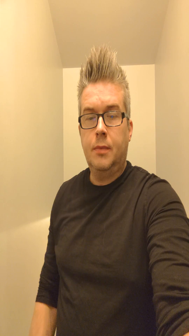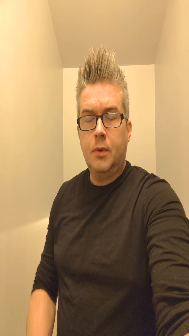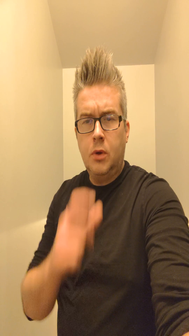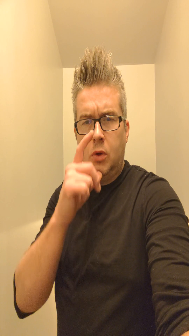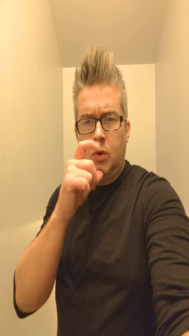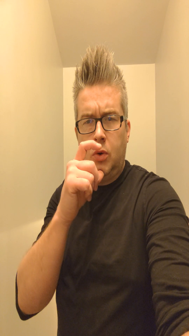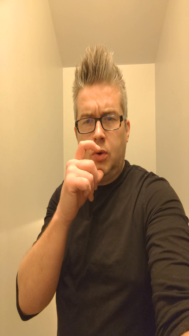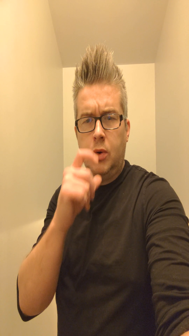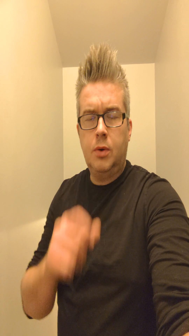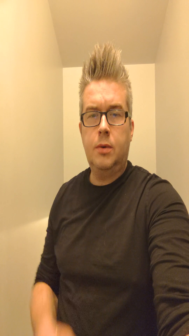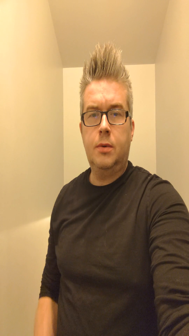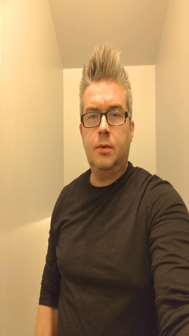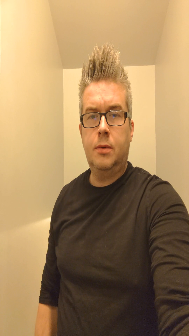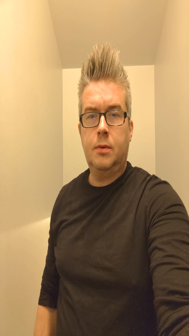who